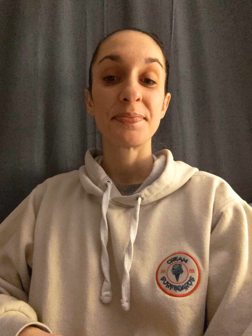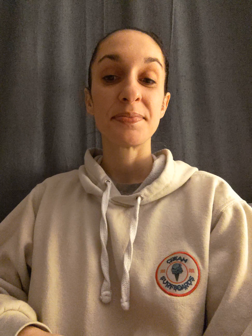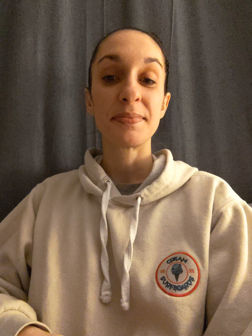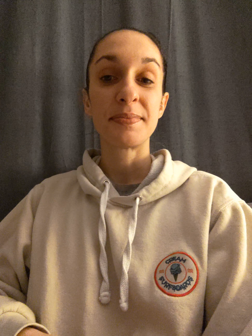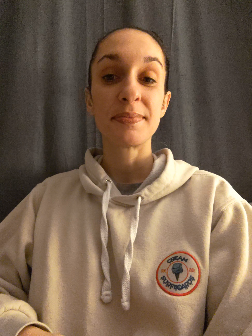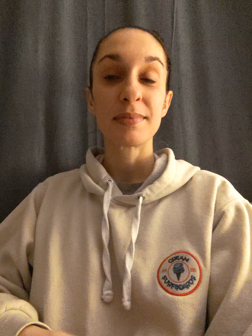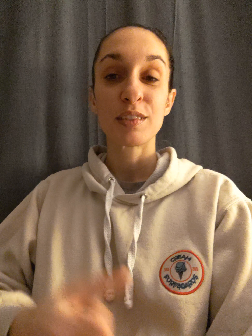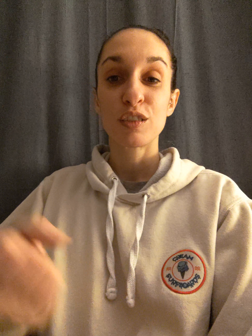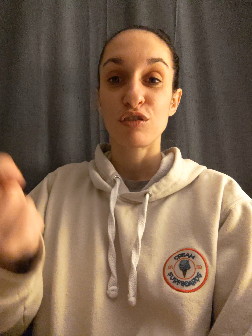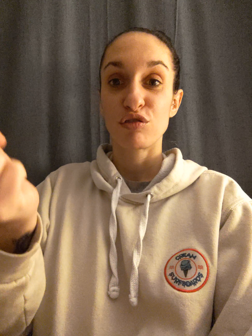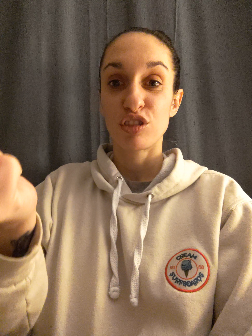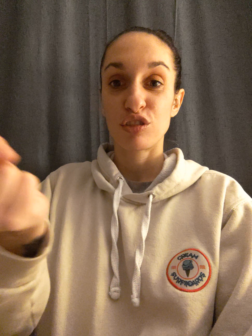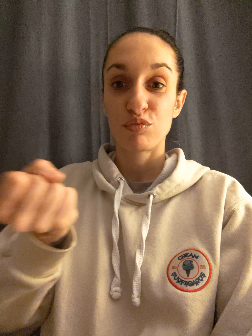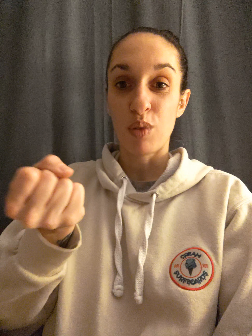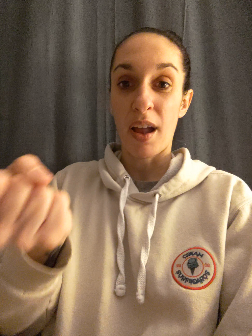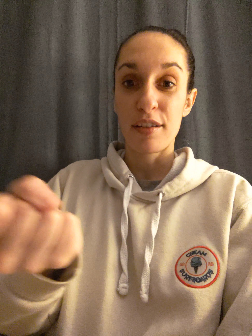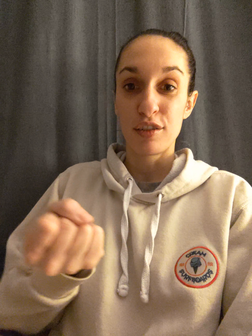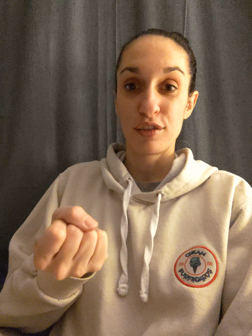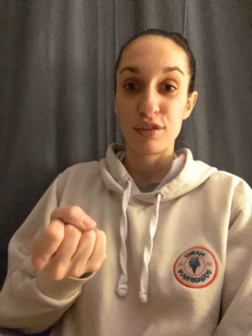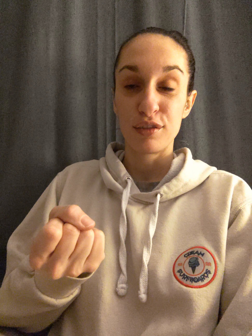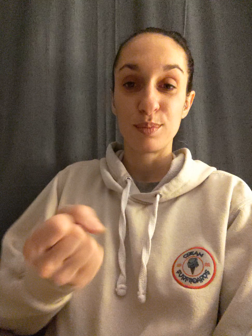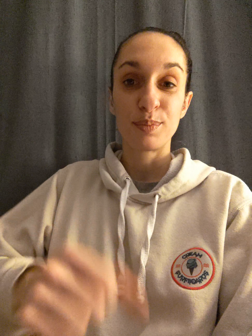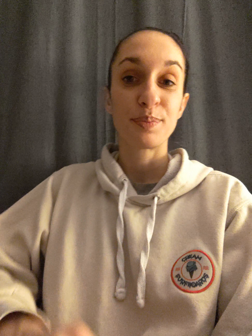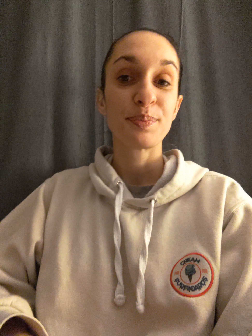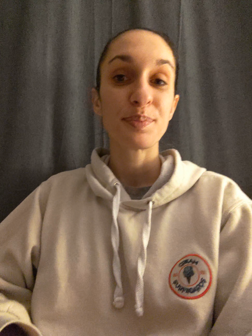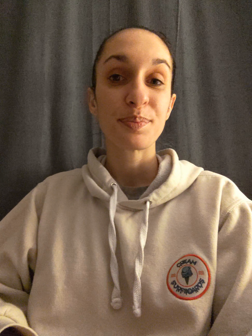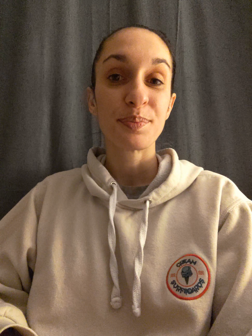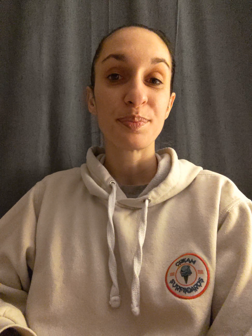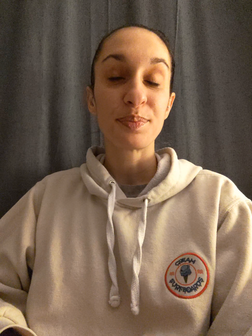drawer